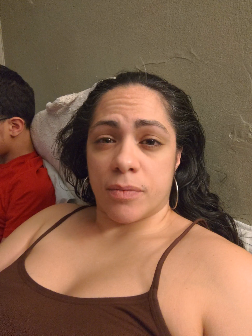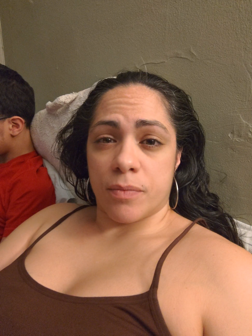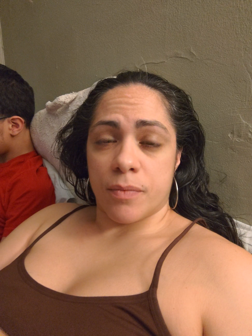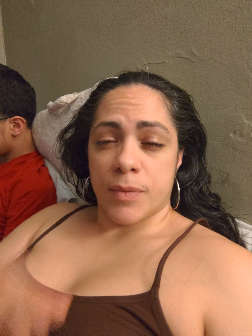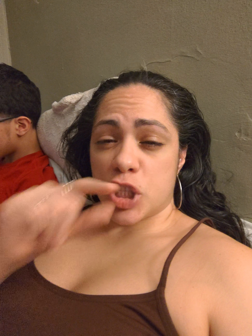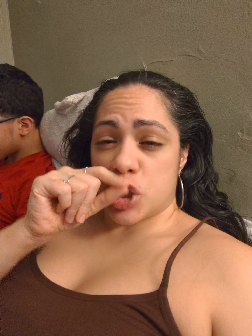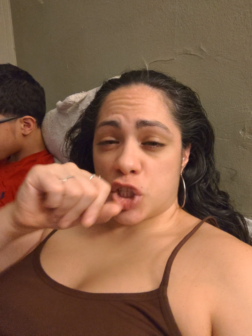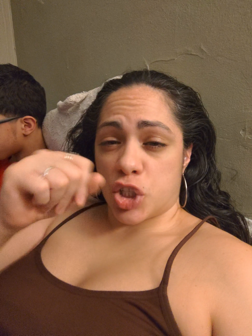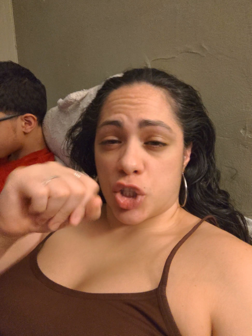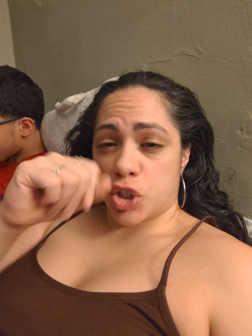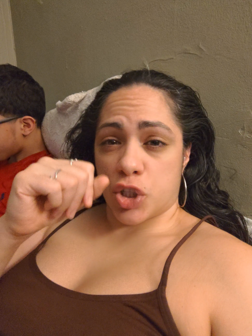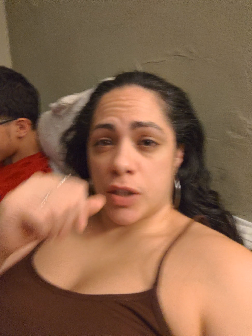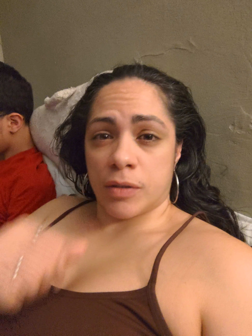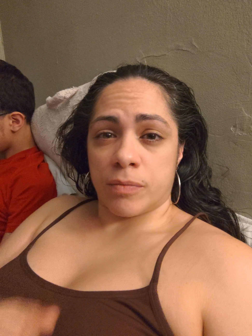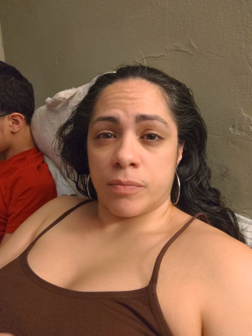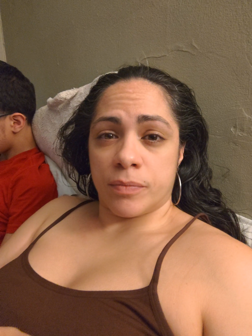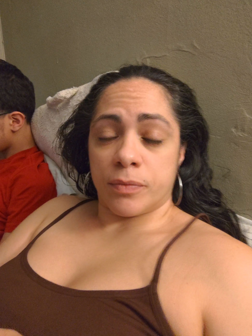hen